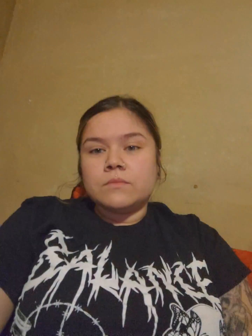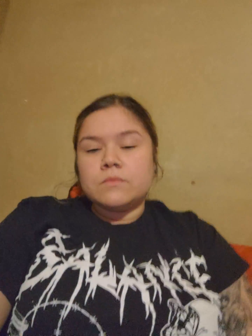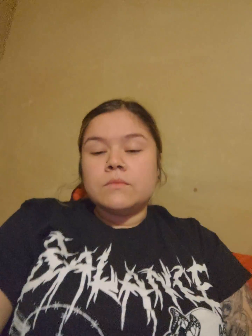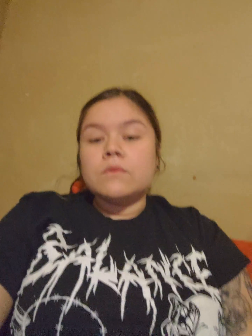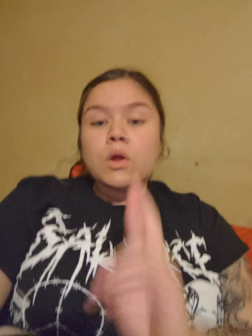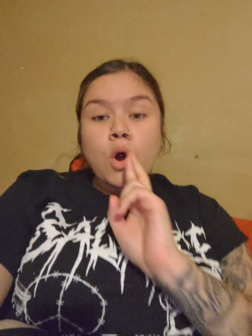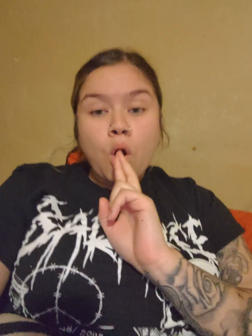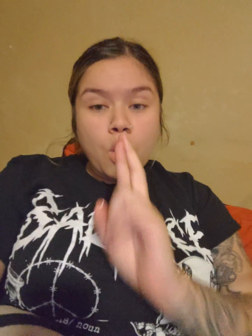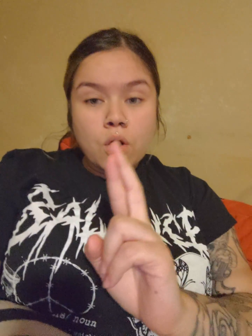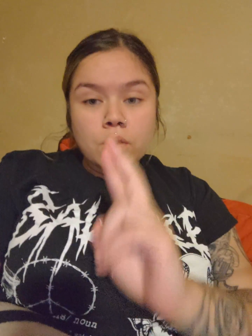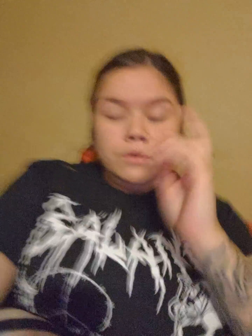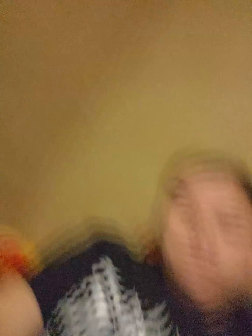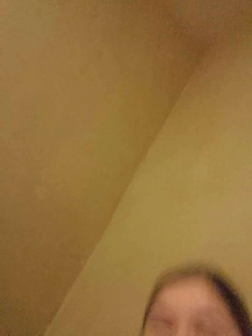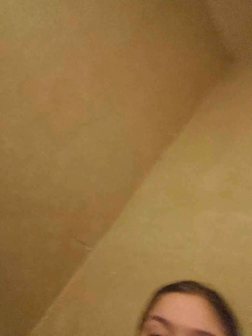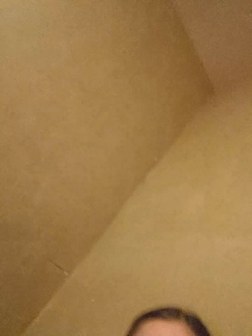are